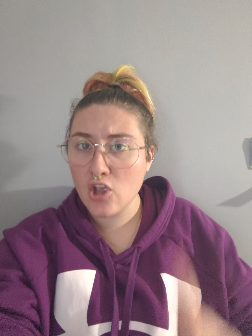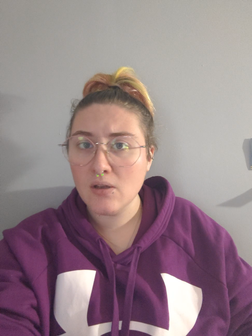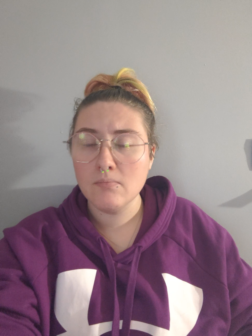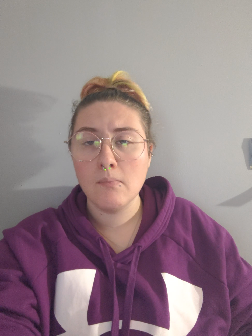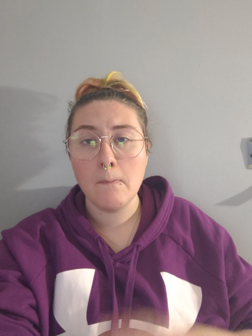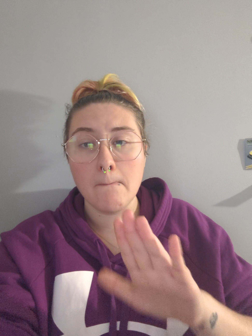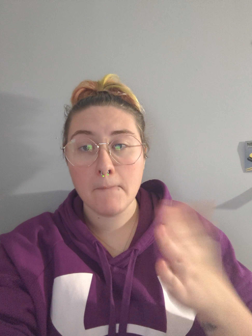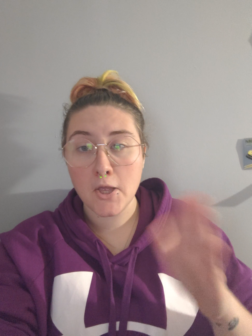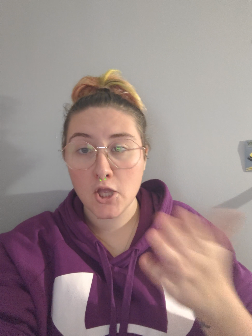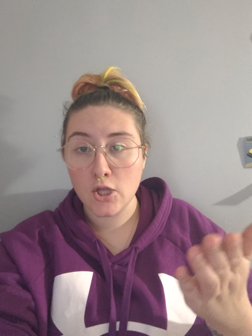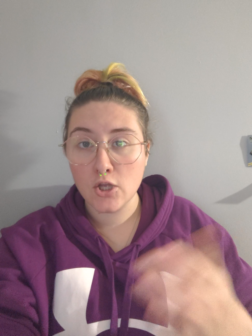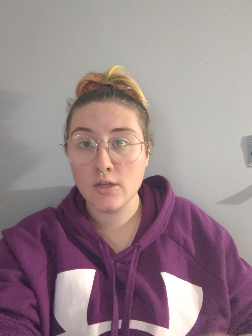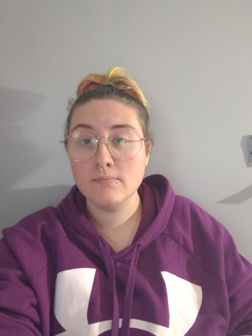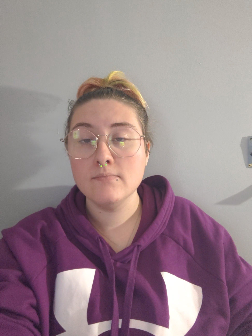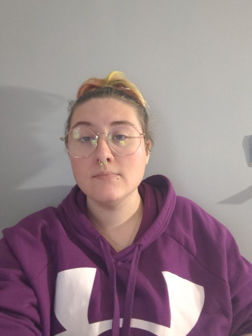book